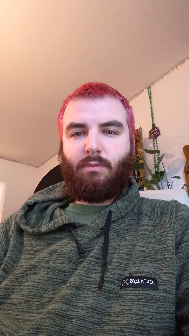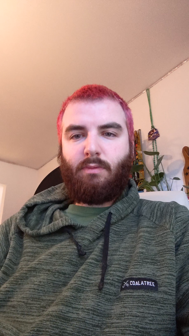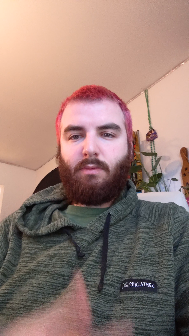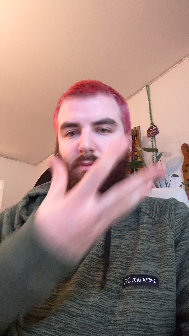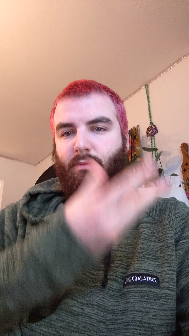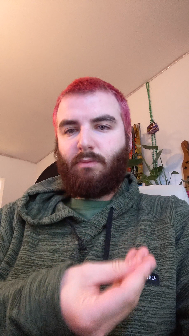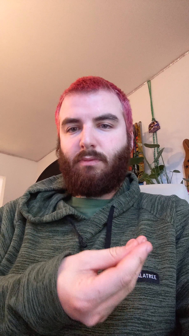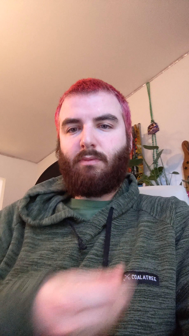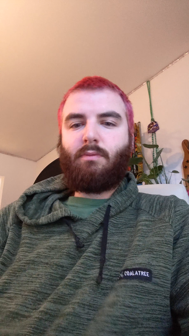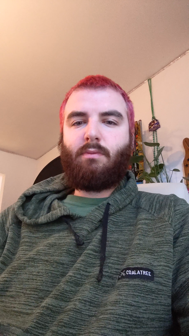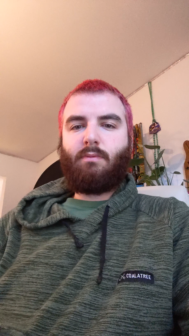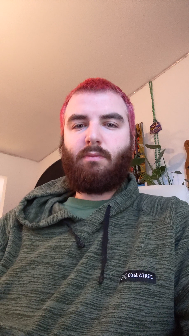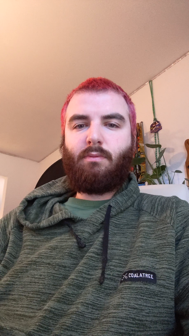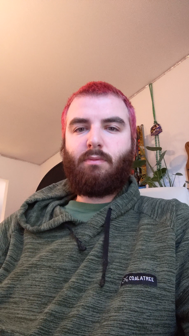poor